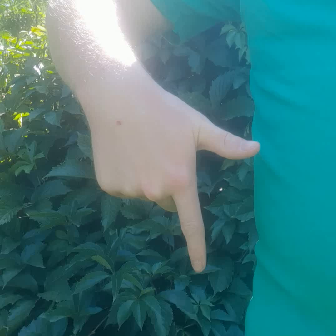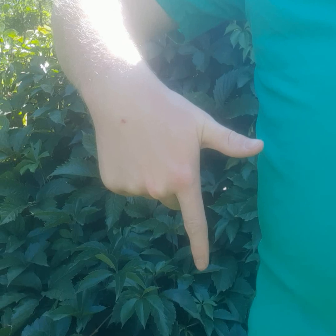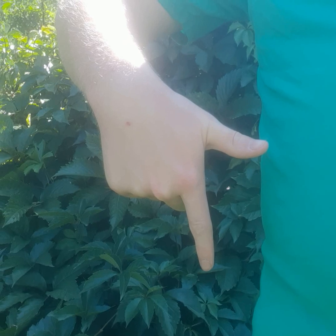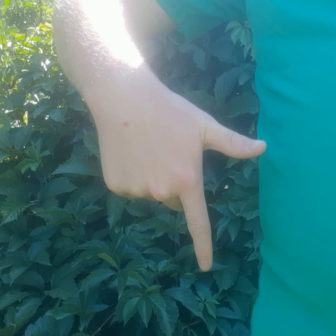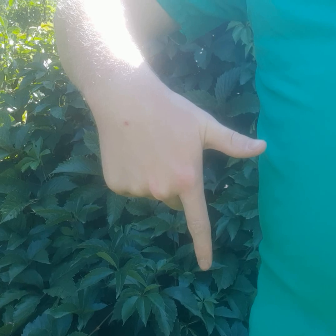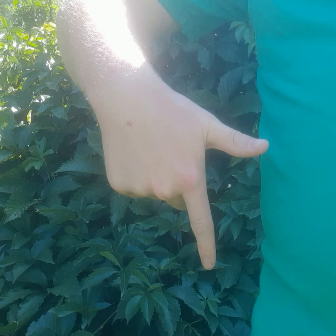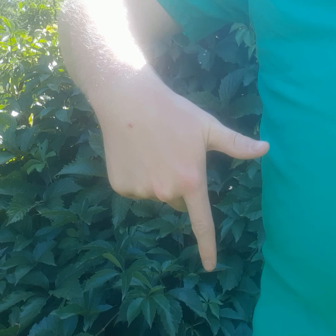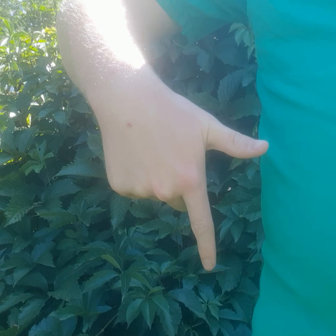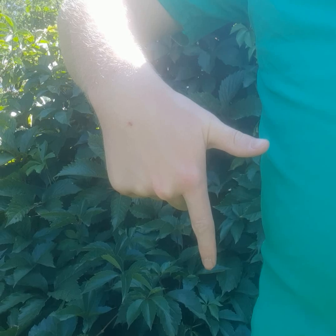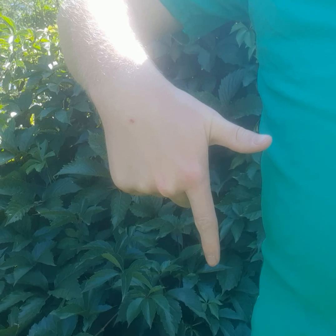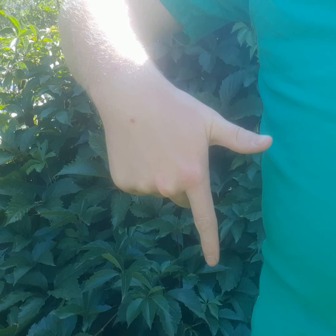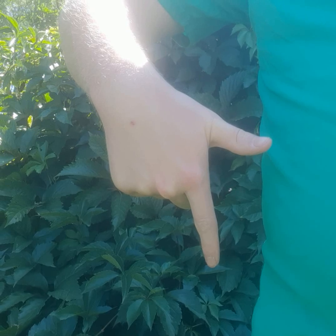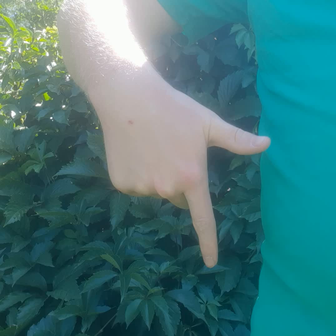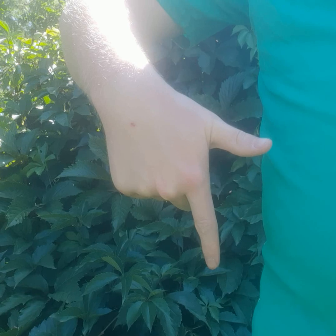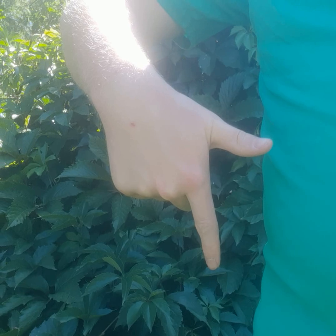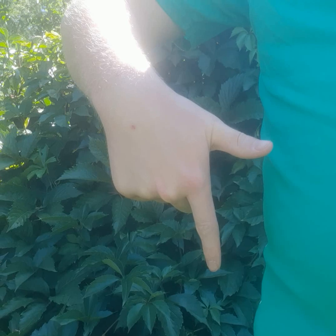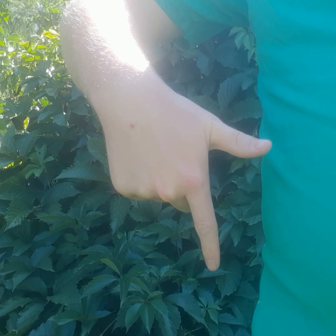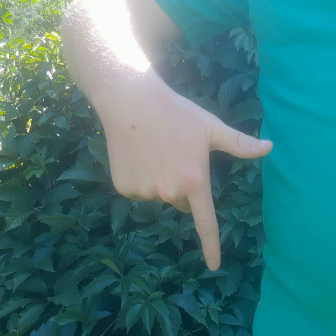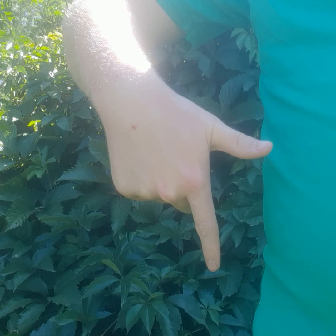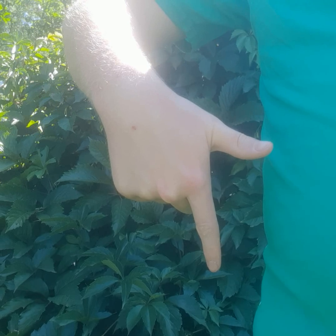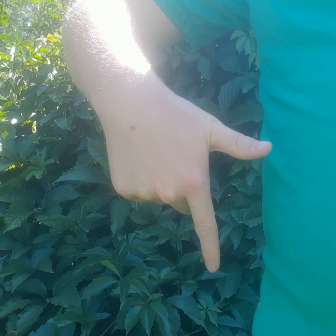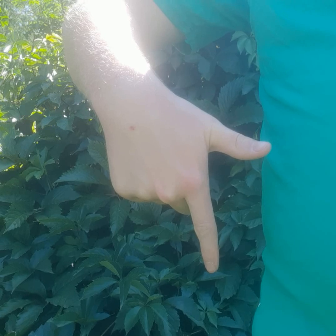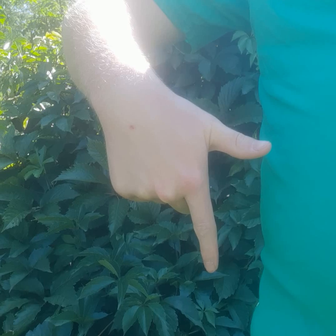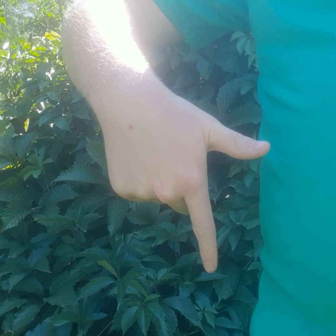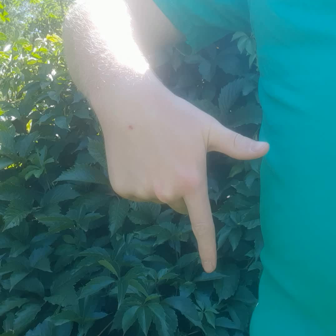Г